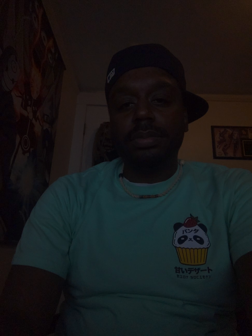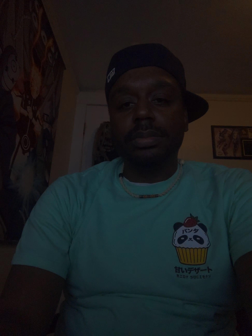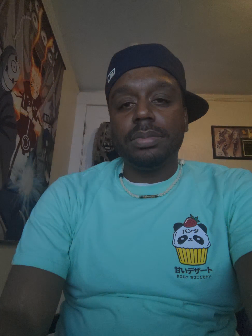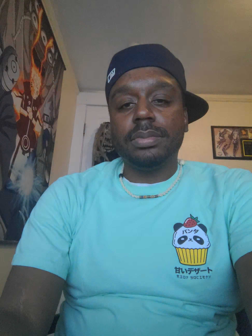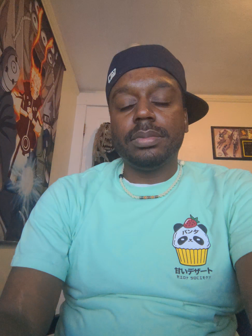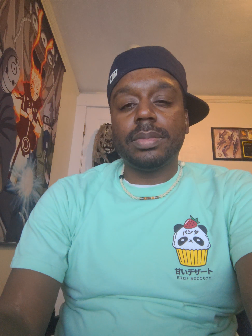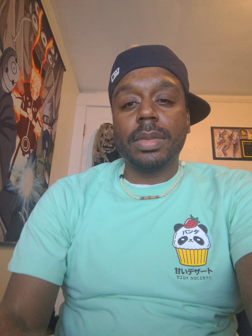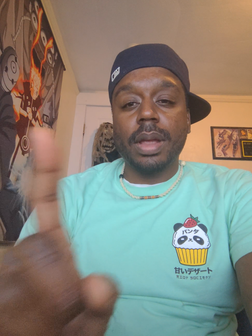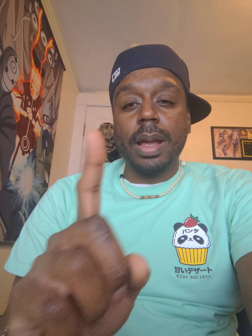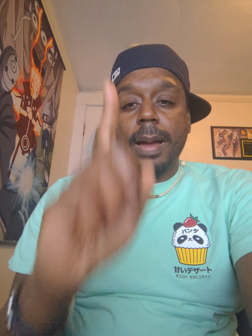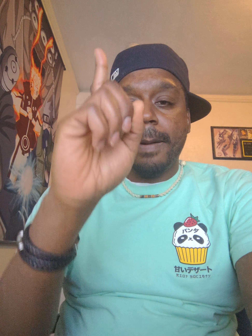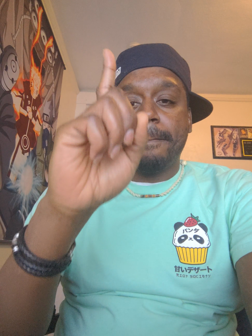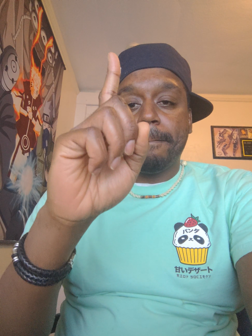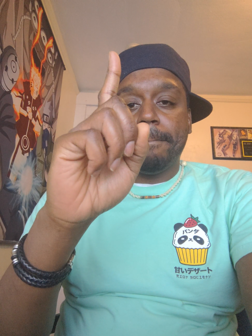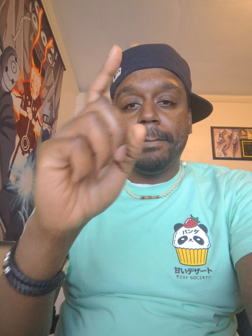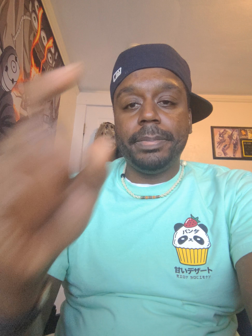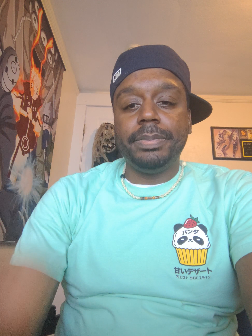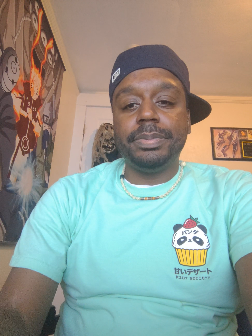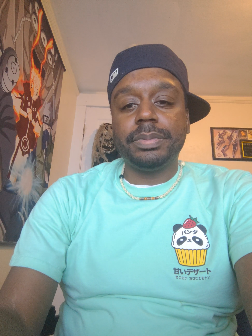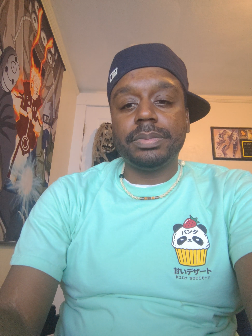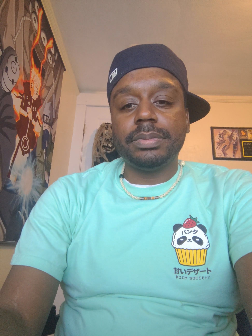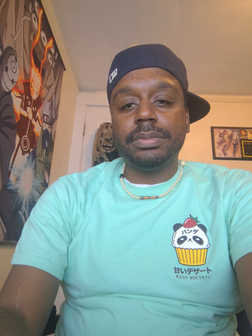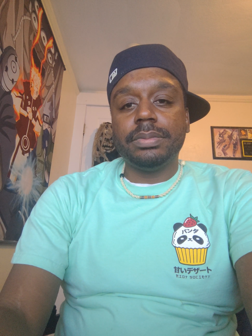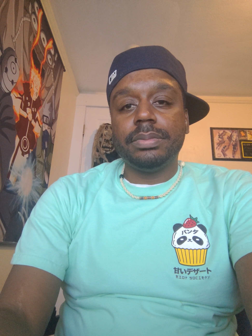up